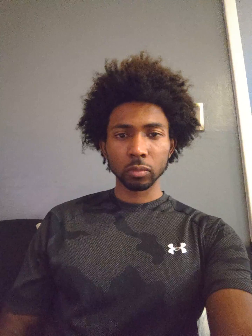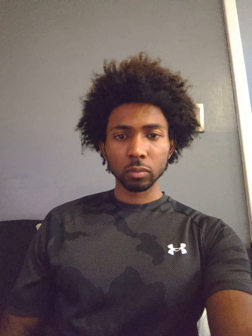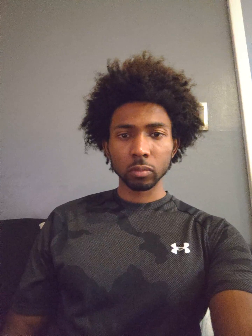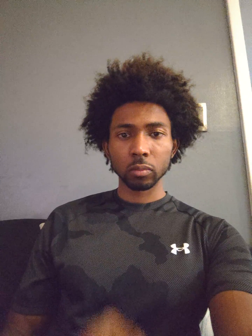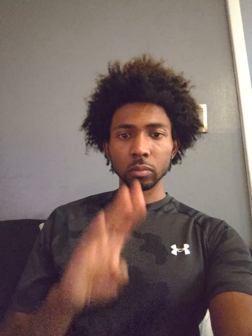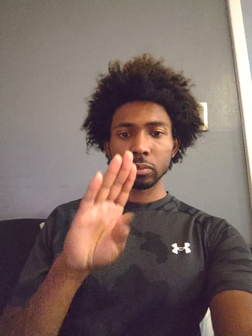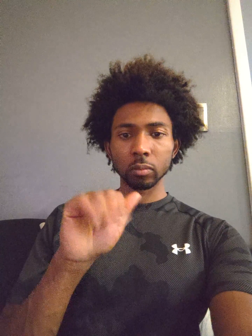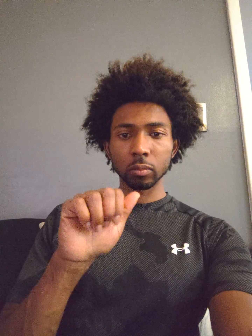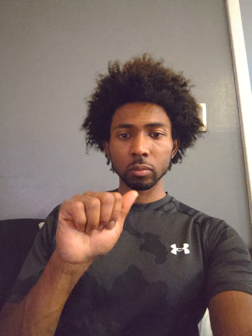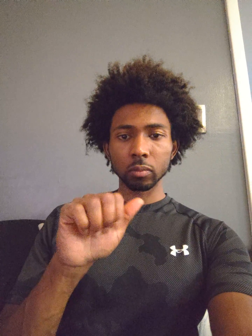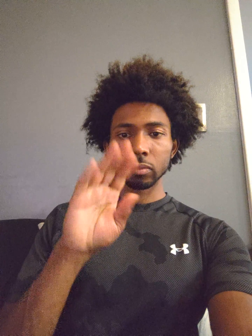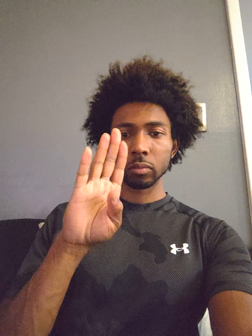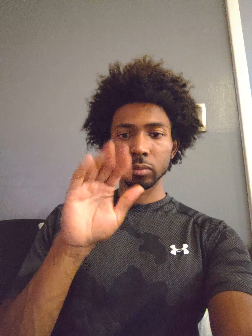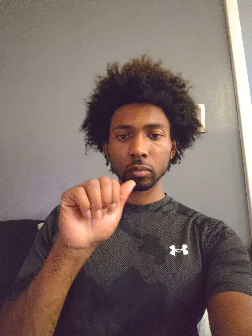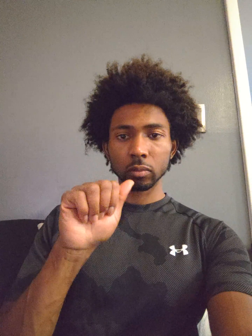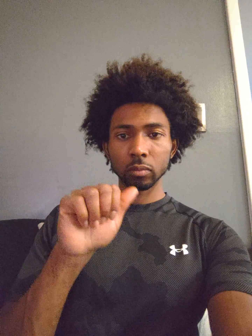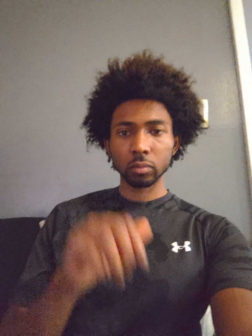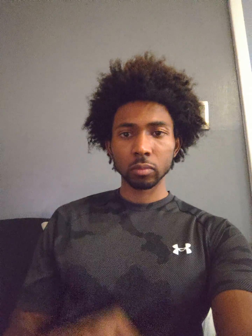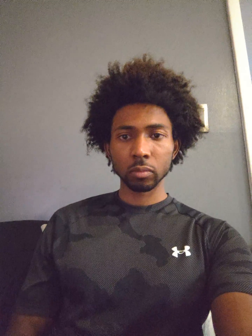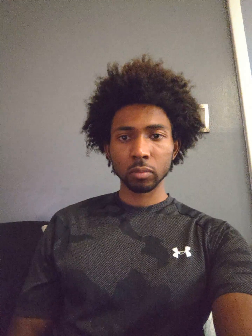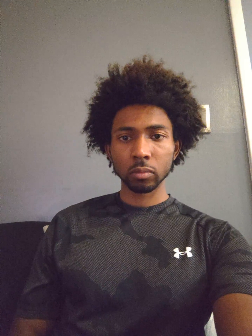baa baa